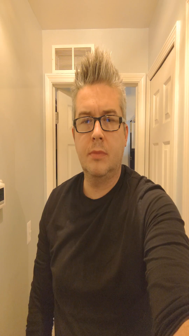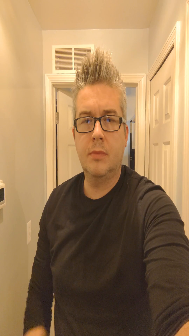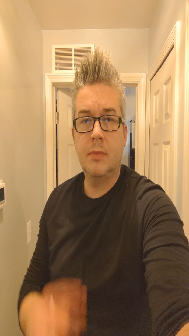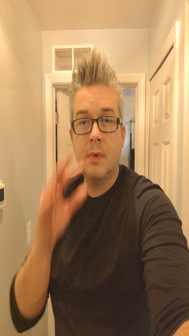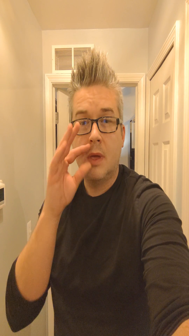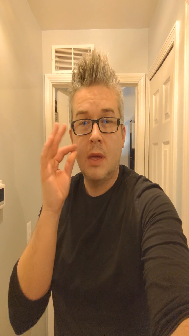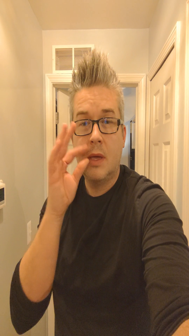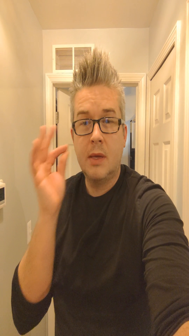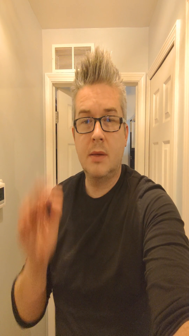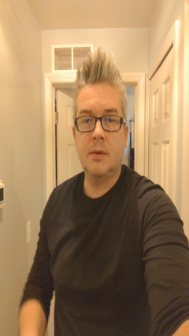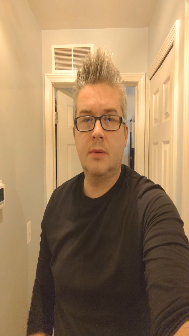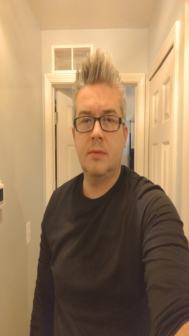cat